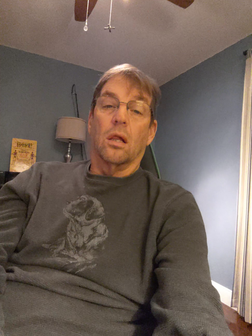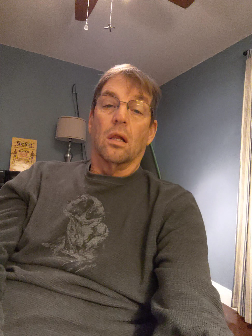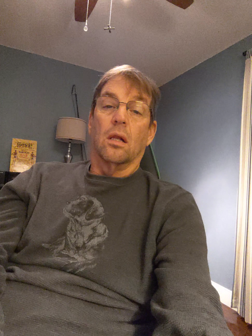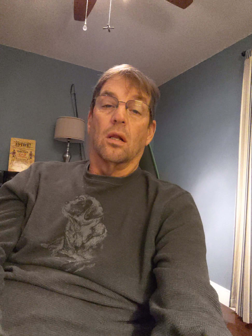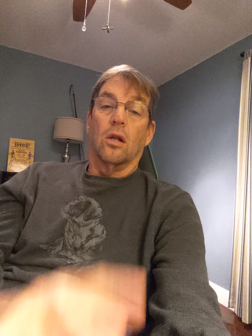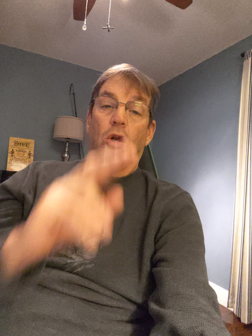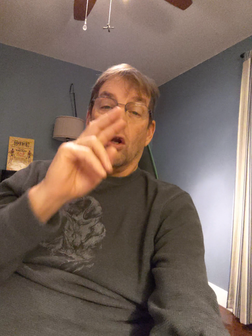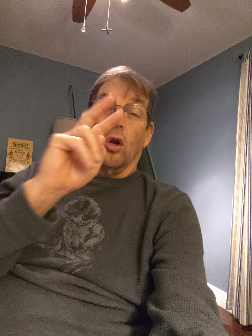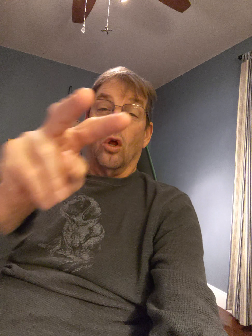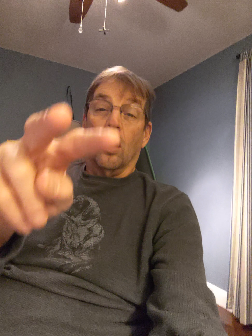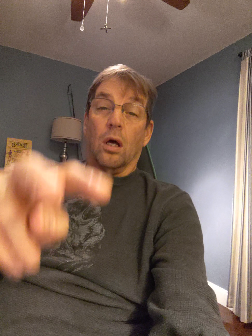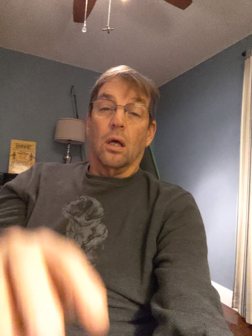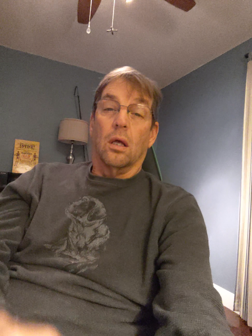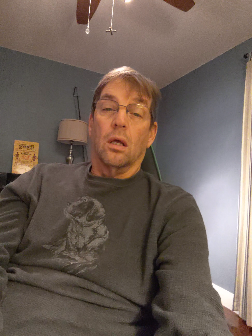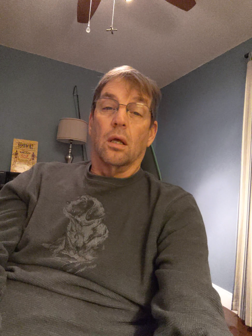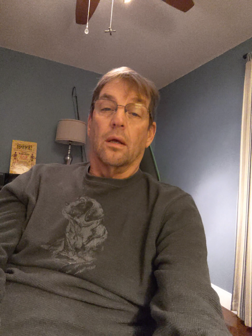look